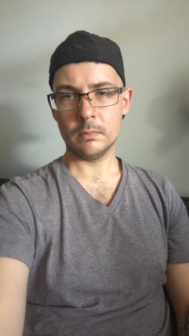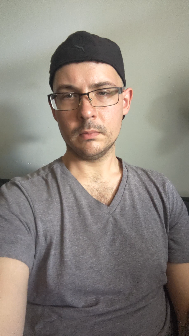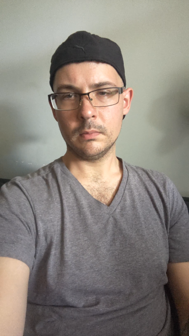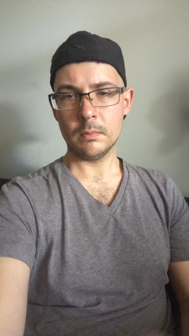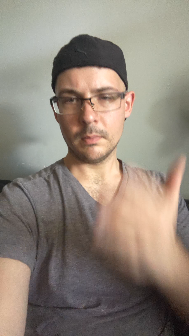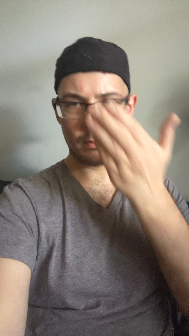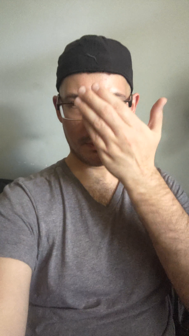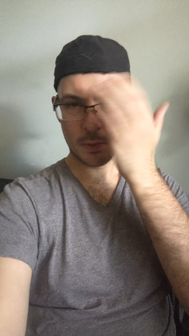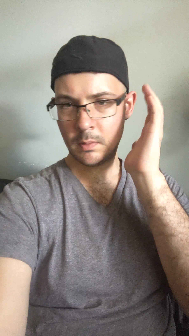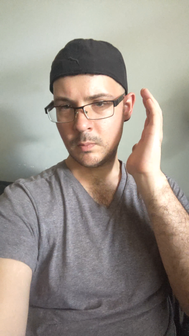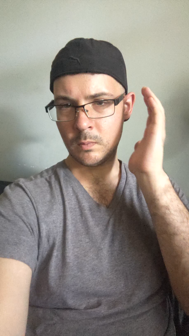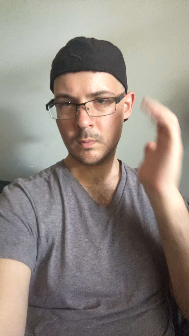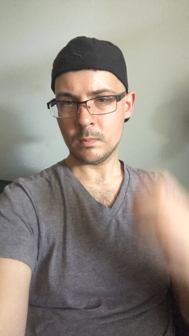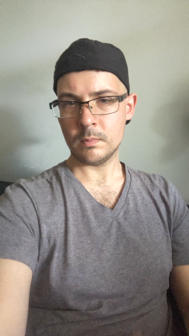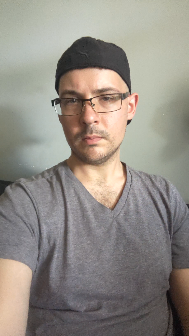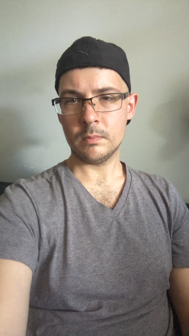peekaboo